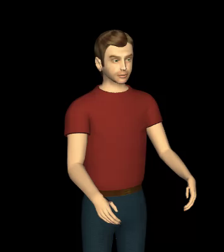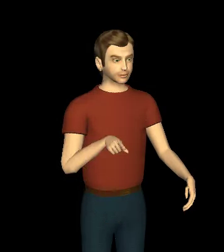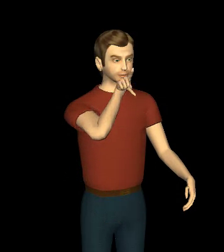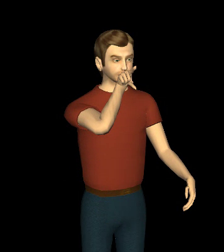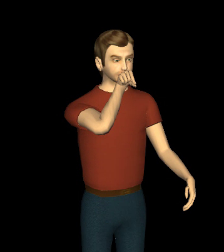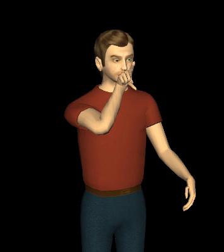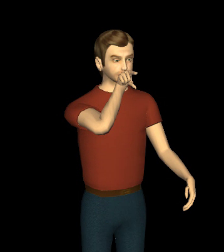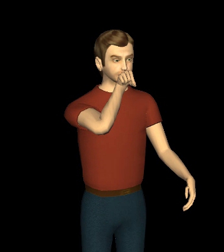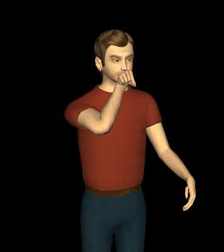دجاجة